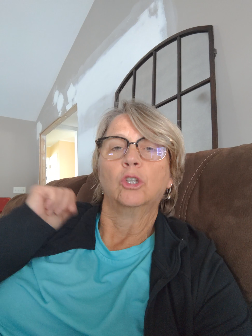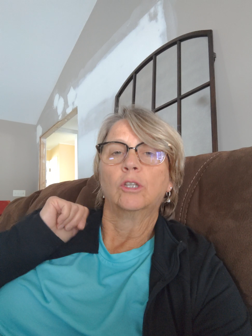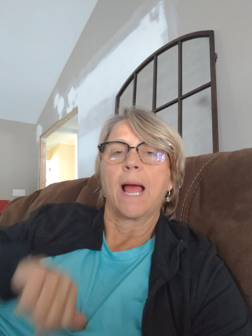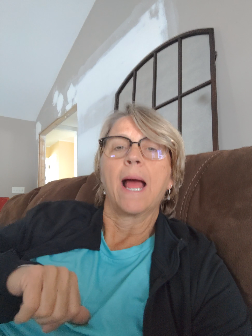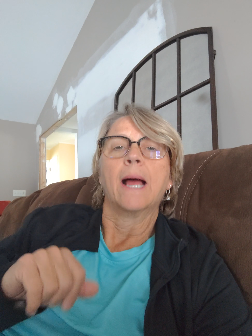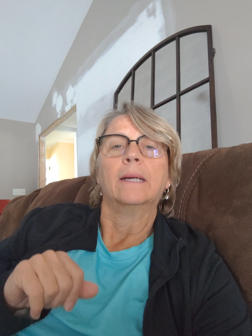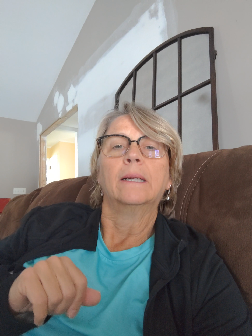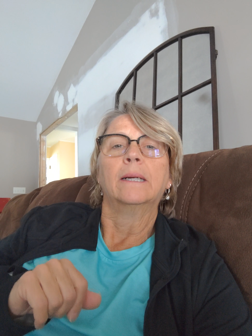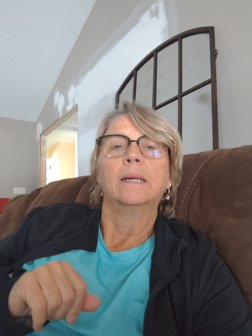jacket